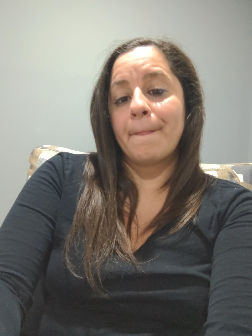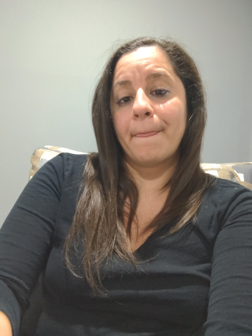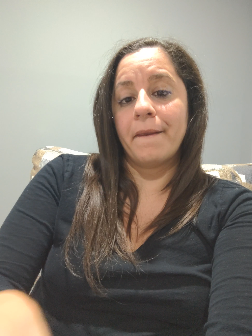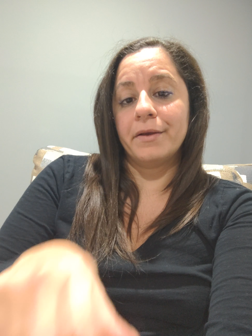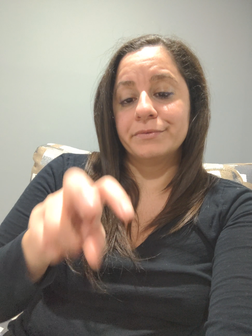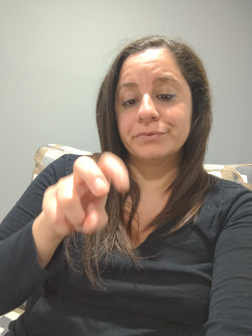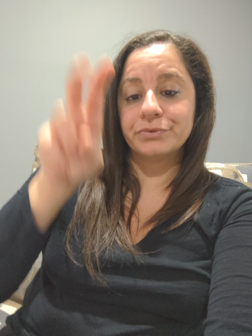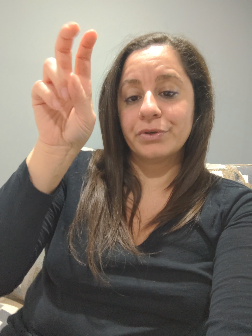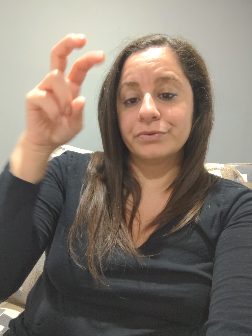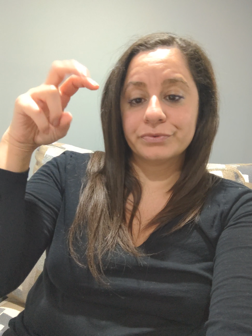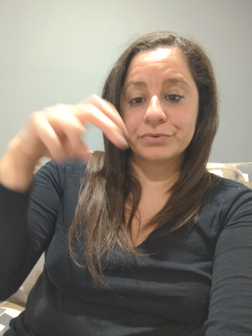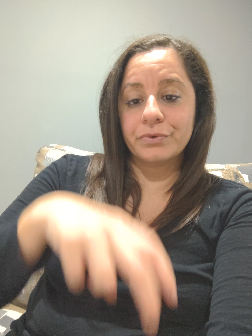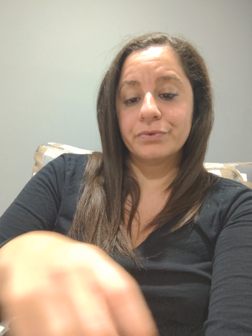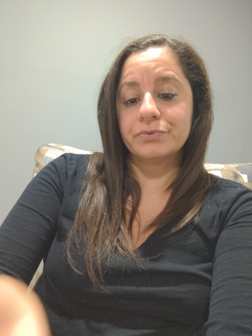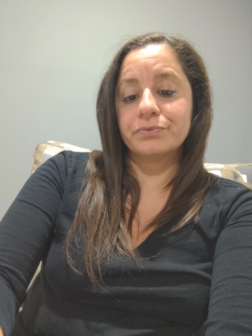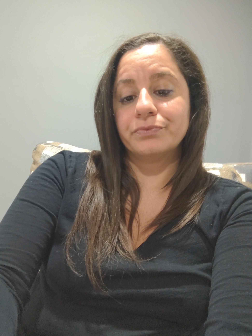stairs